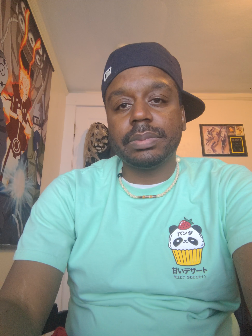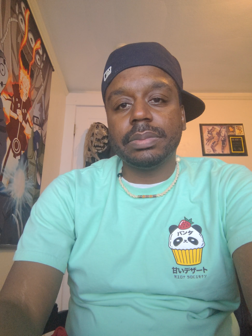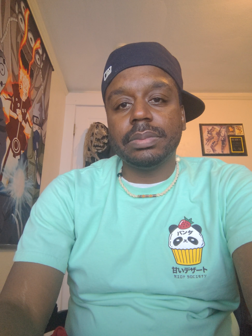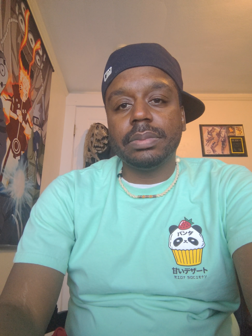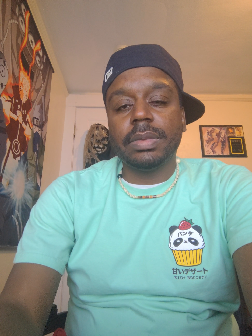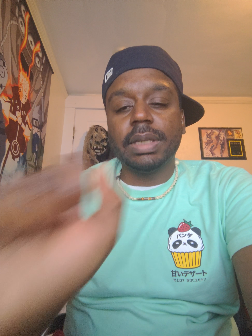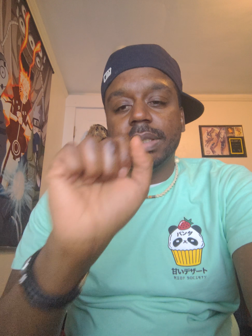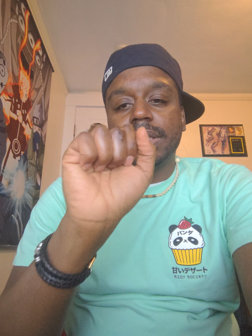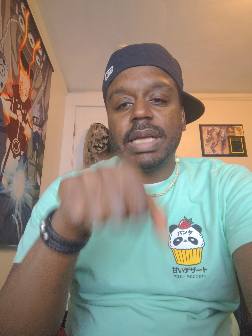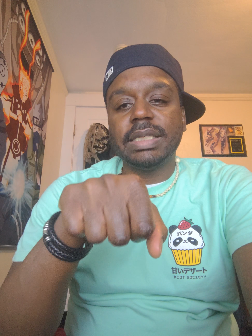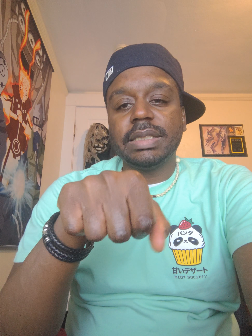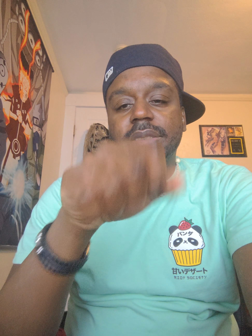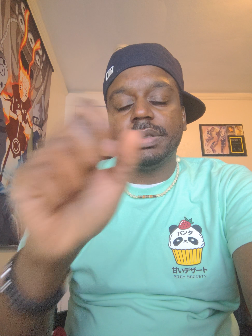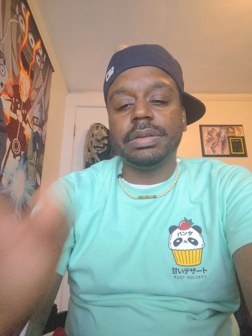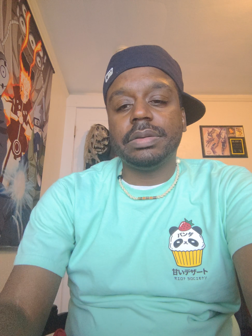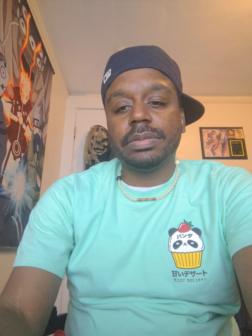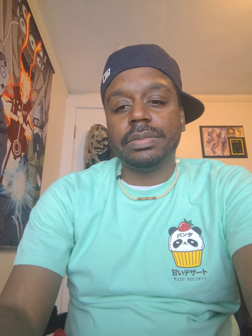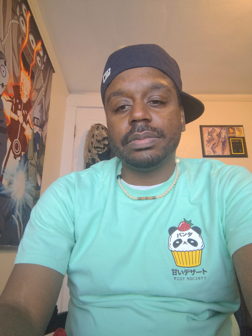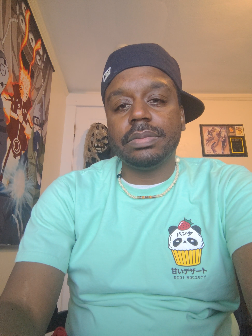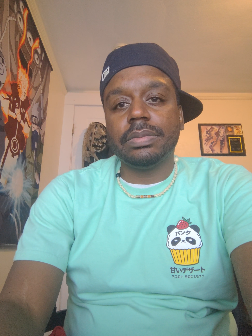yes